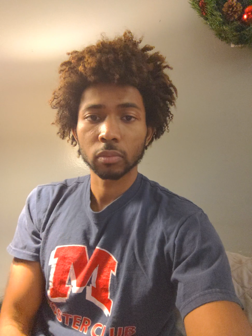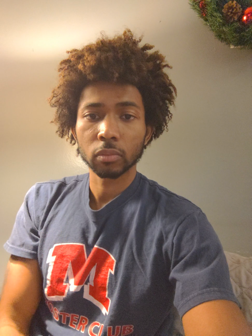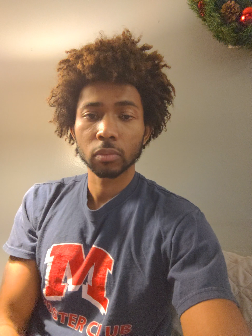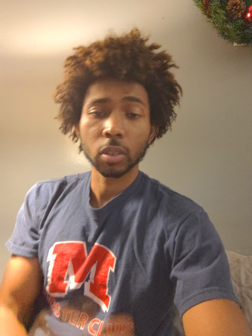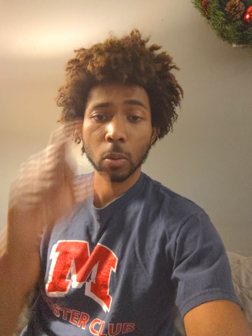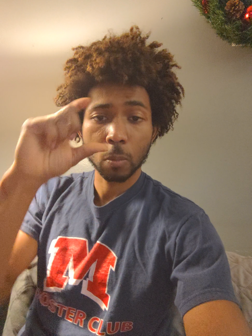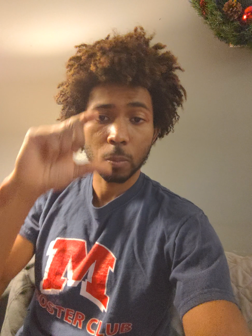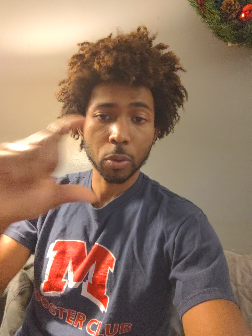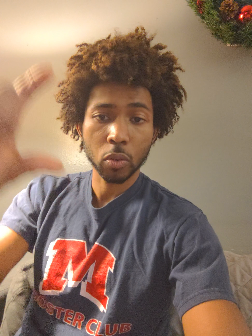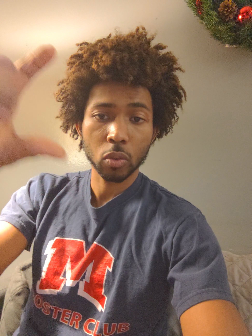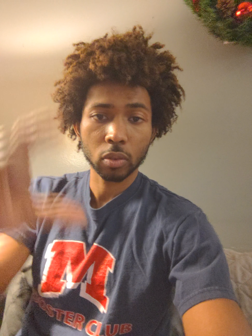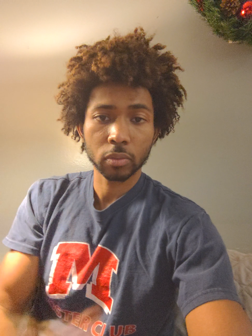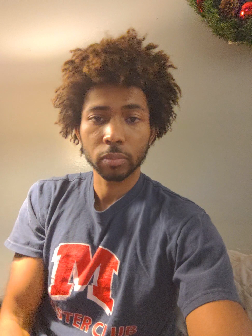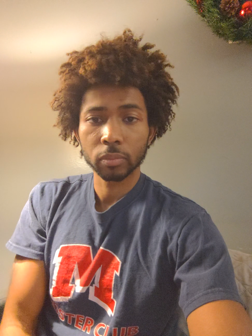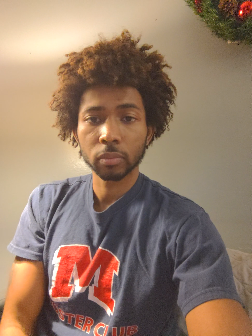moon